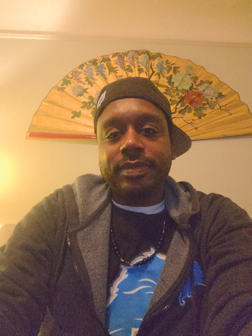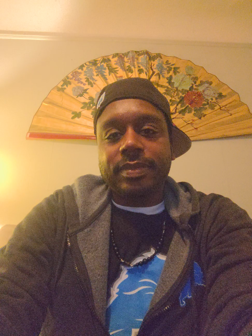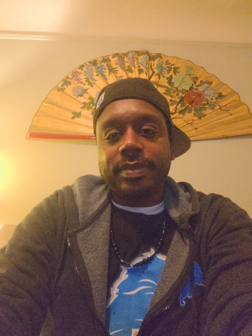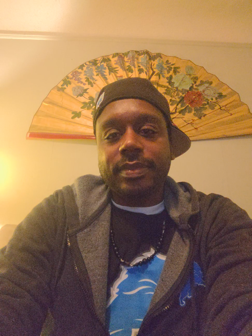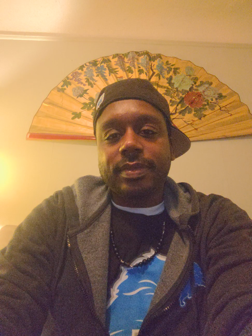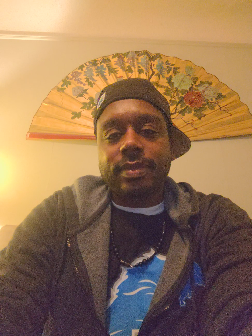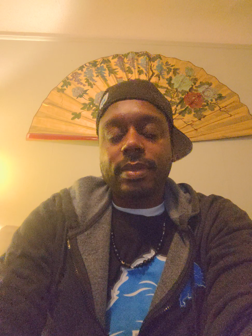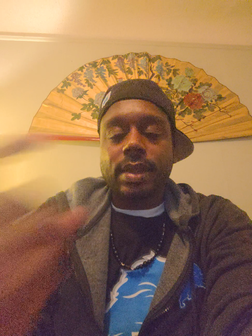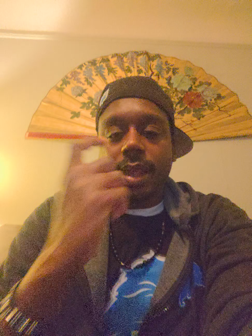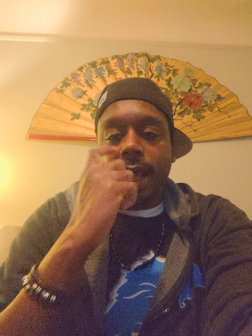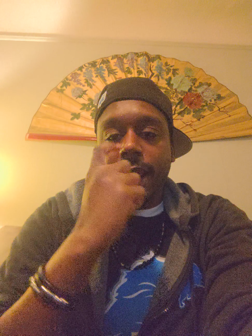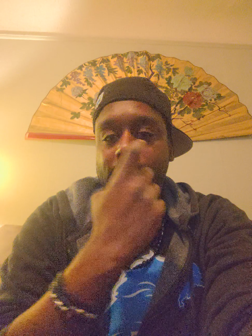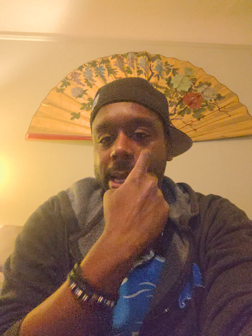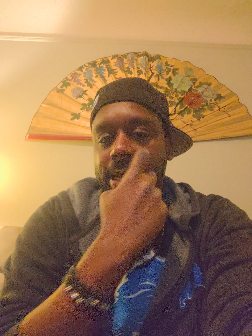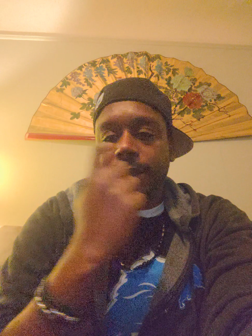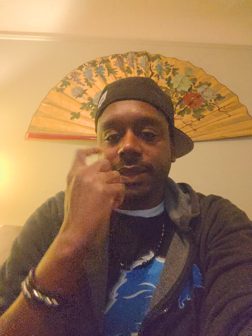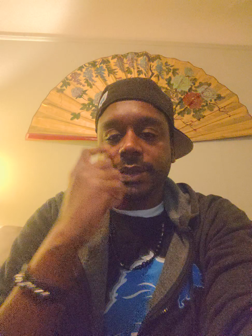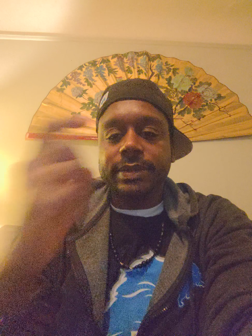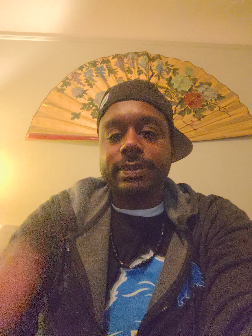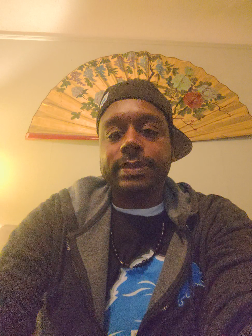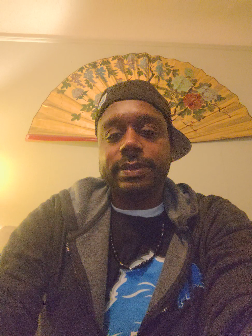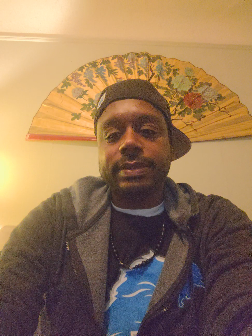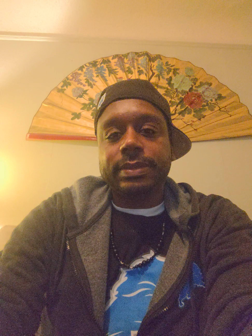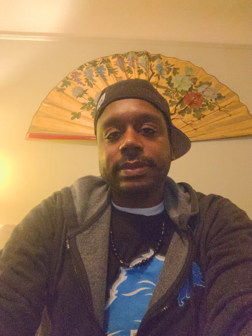eye